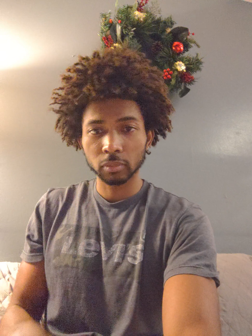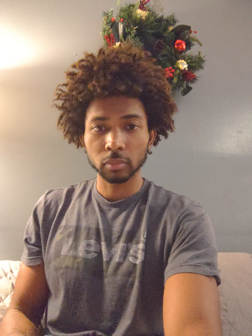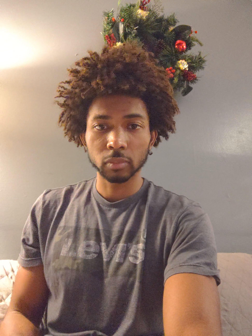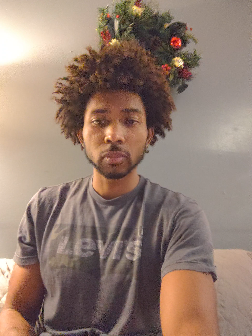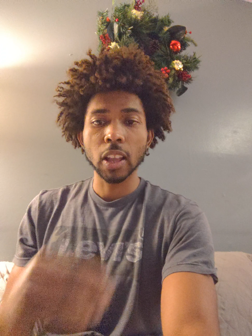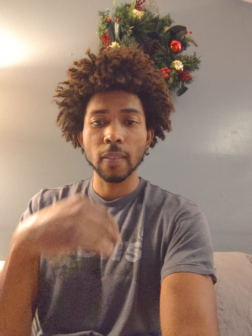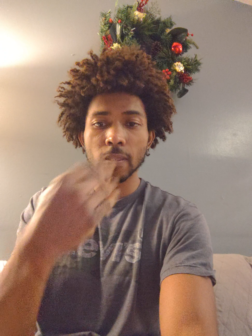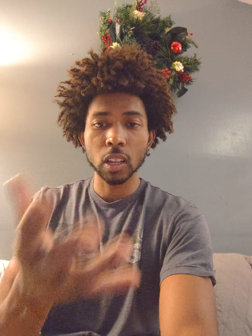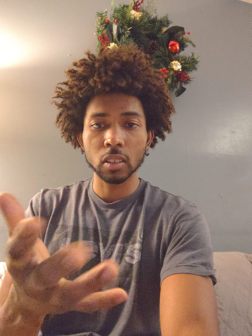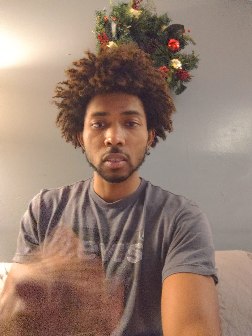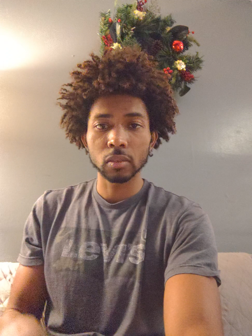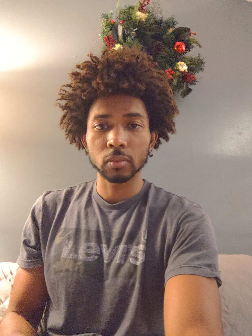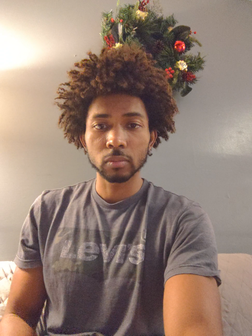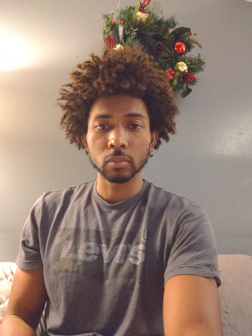give